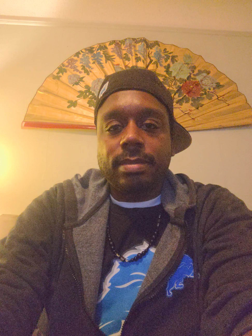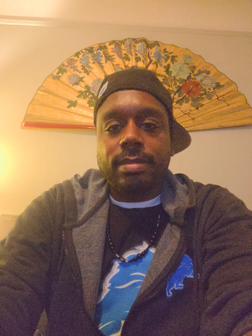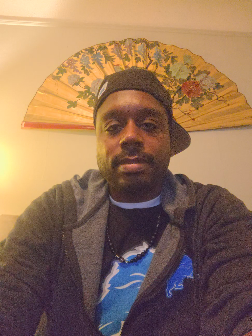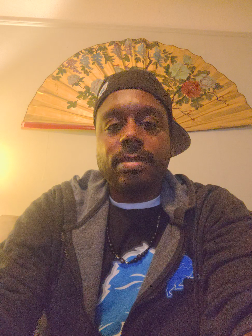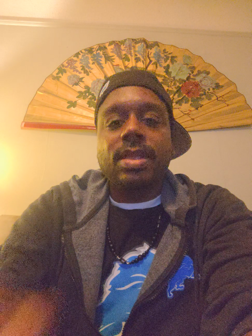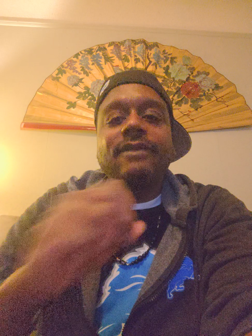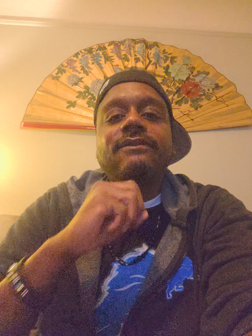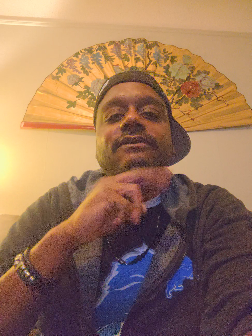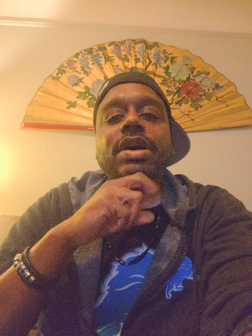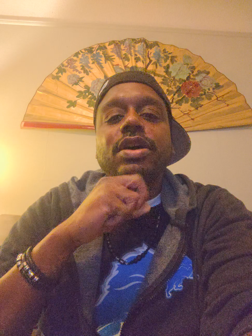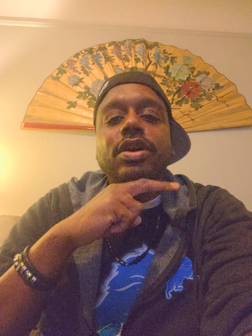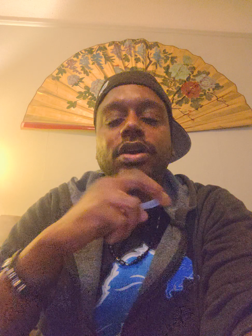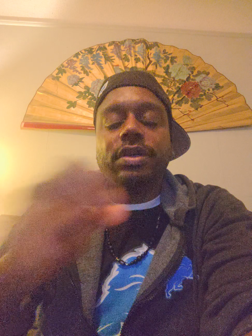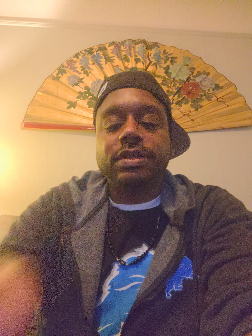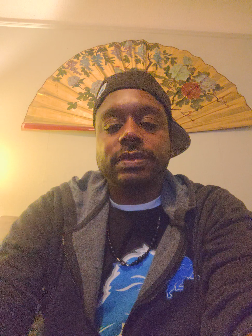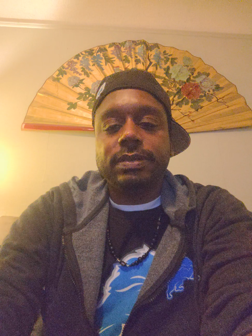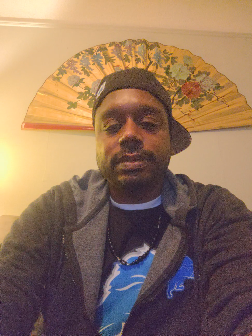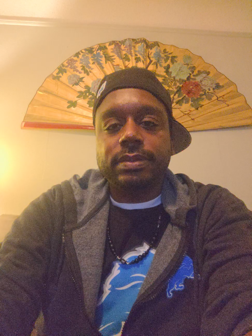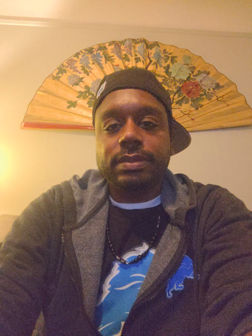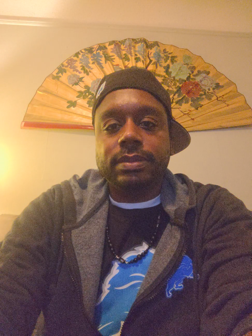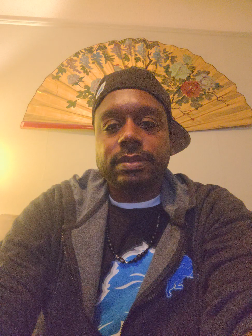frog